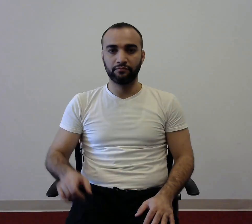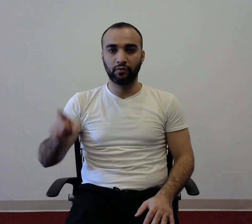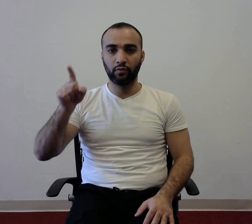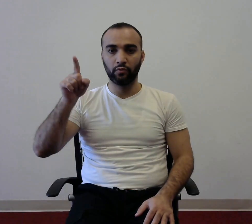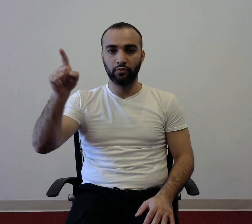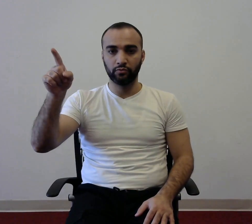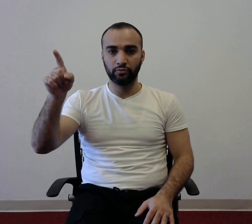onun